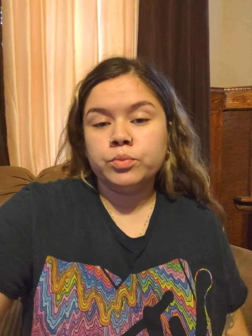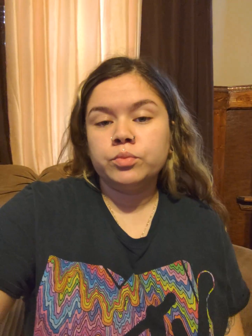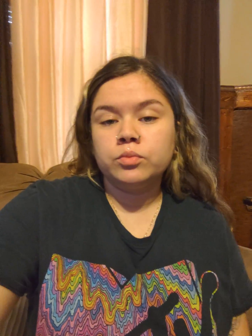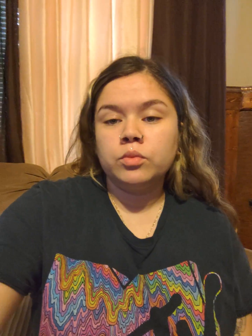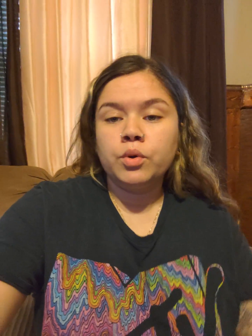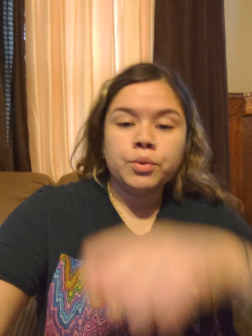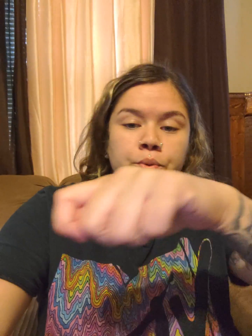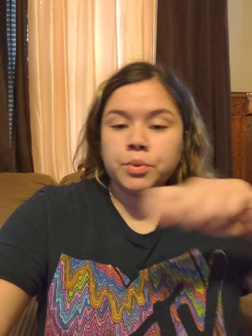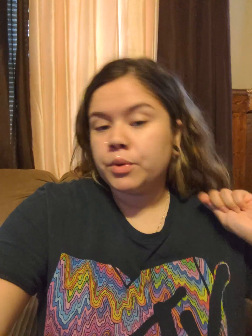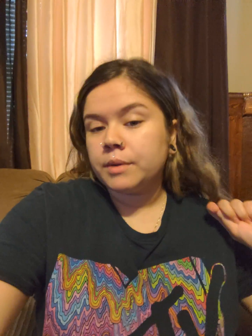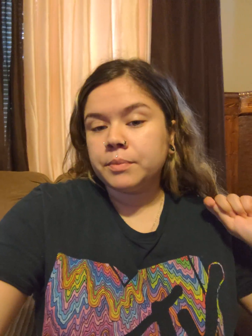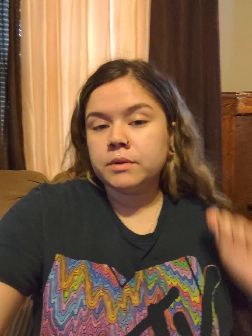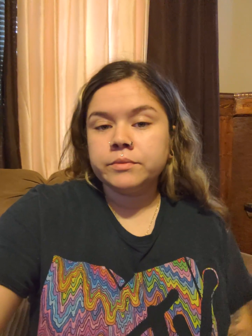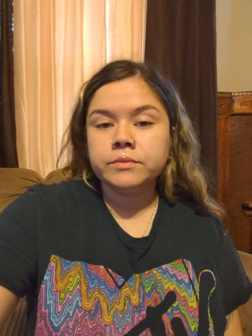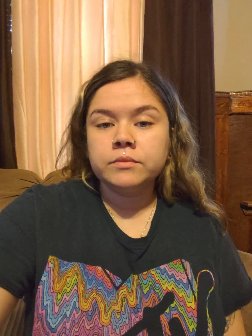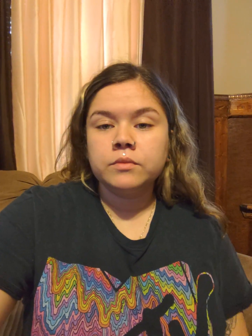rip